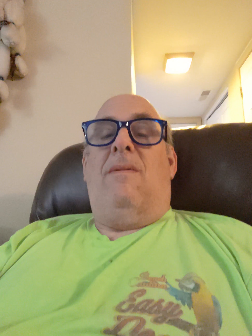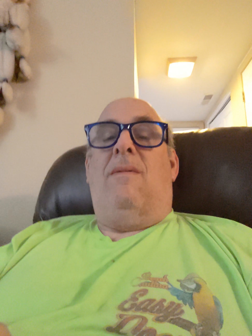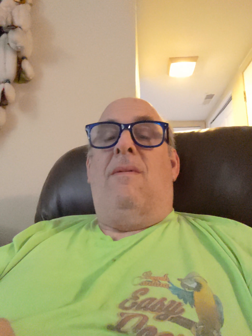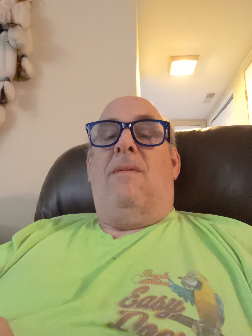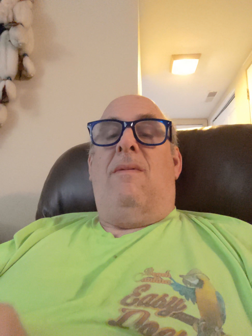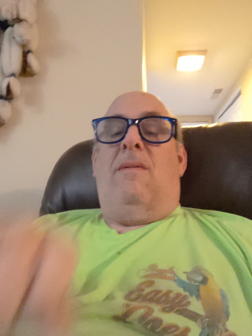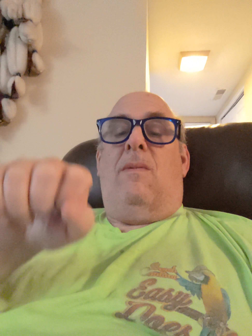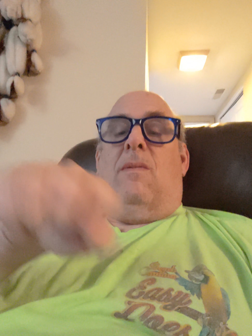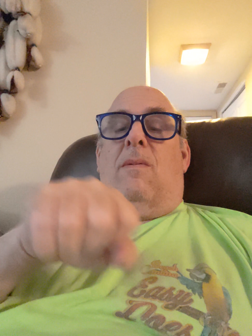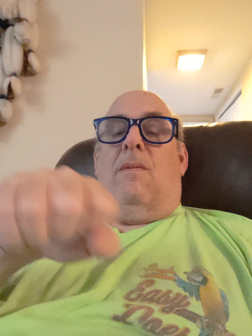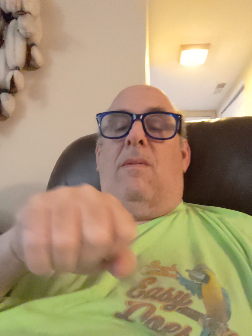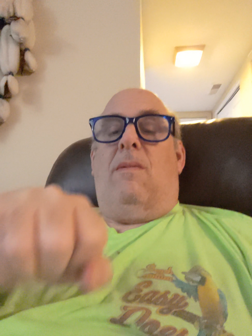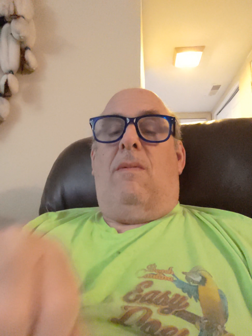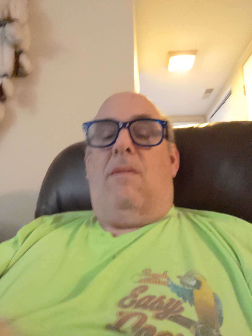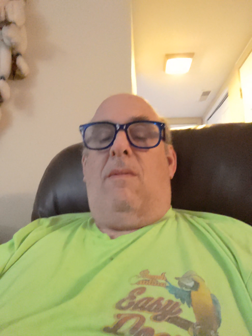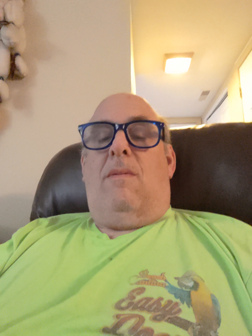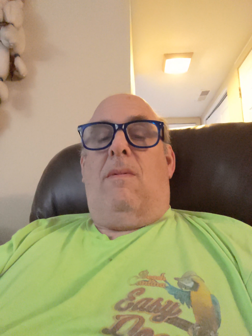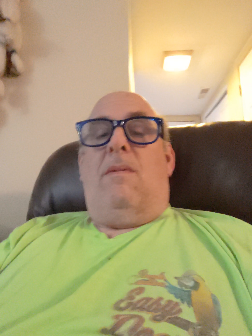shoe